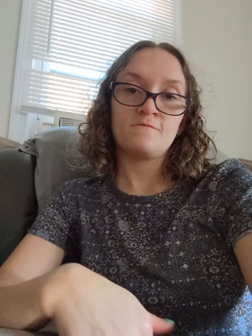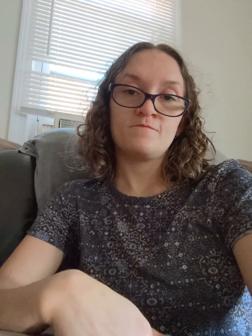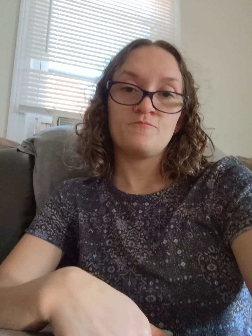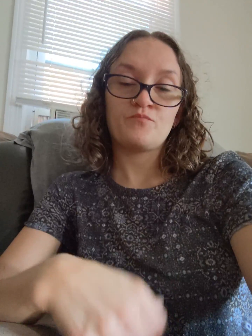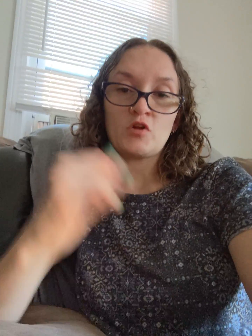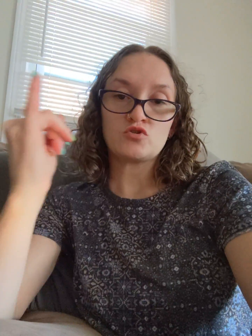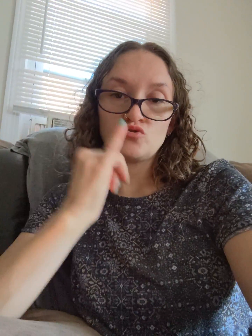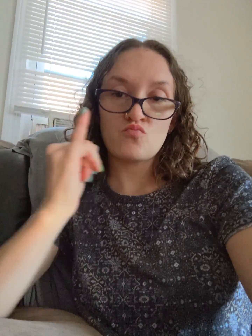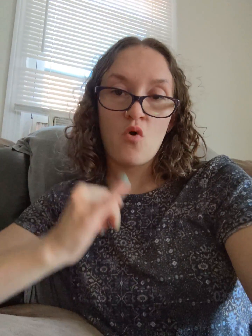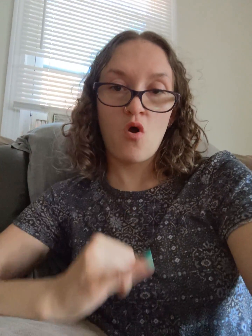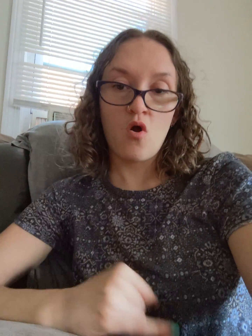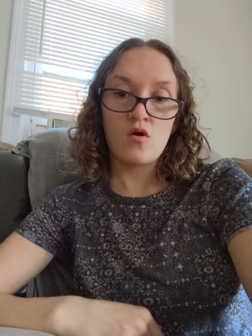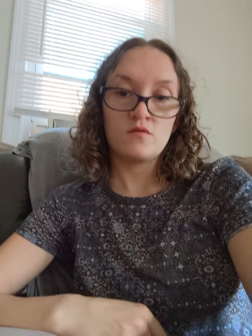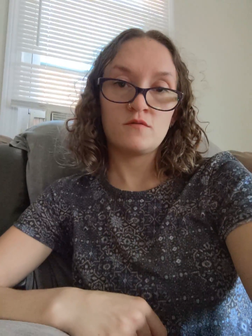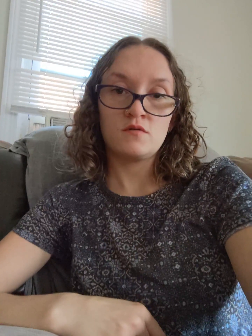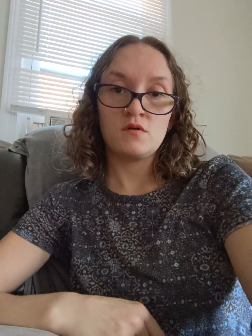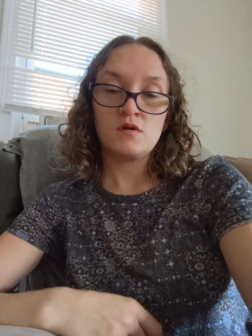draw